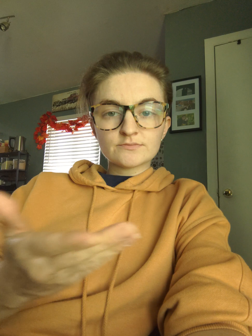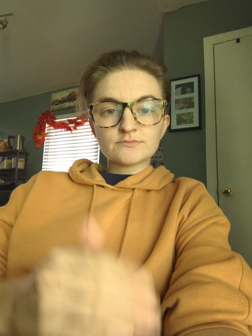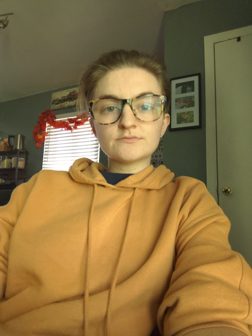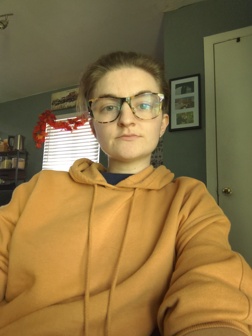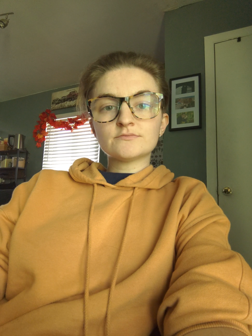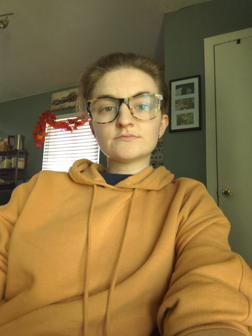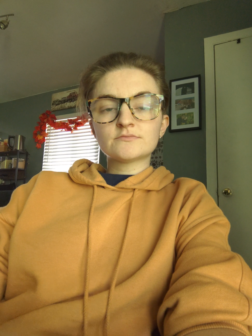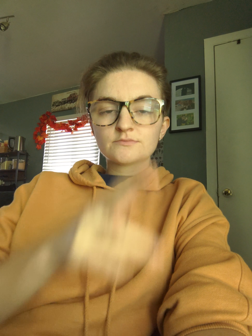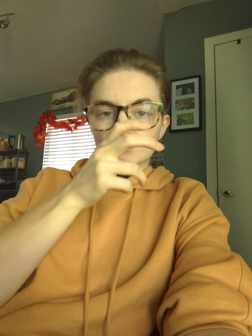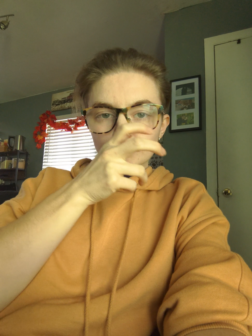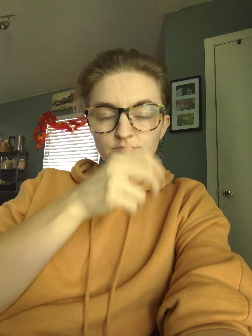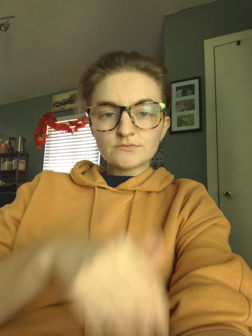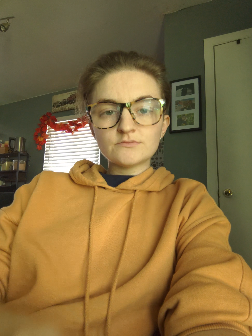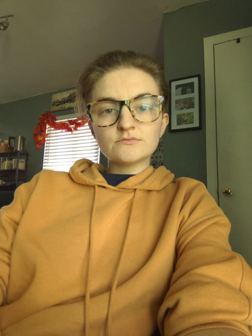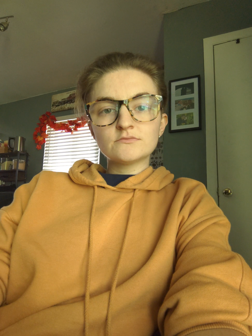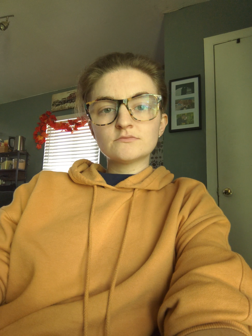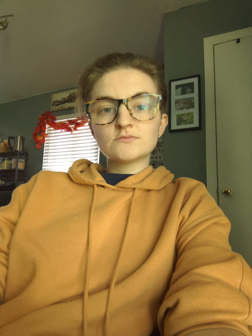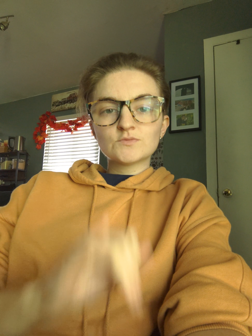ant